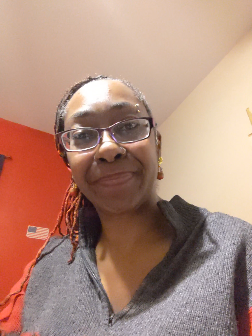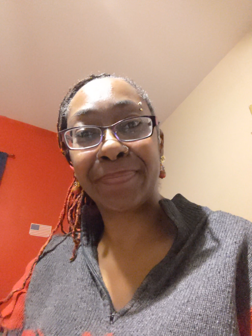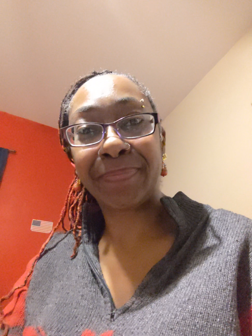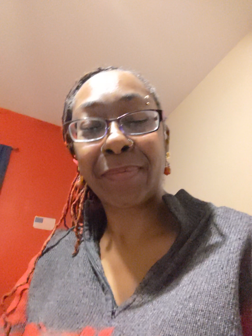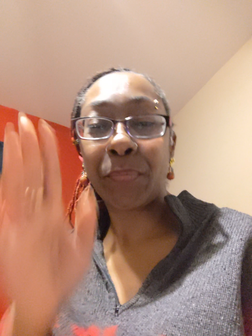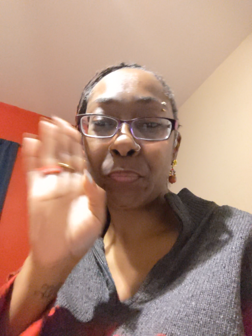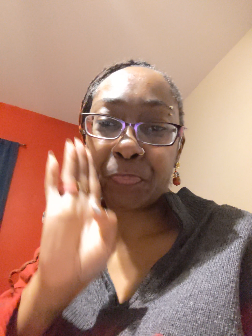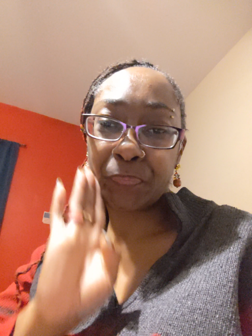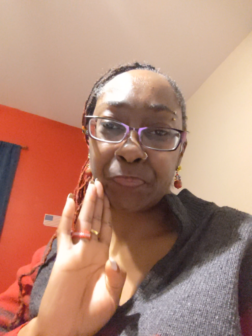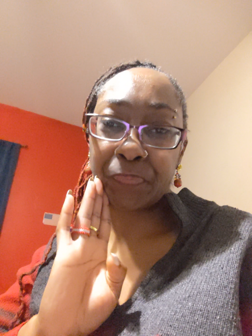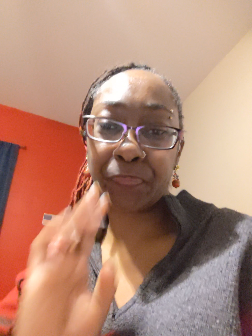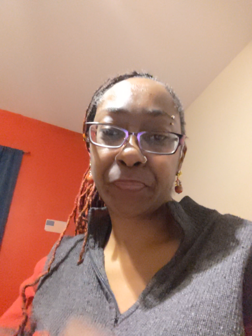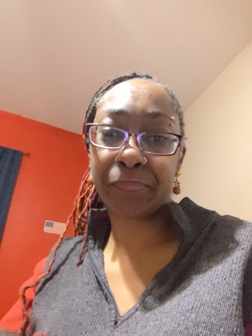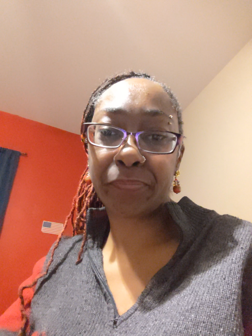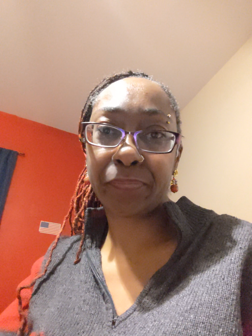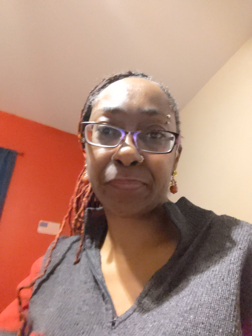brown